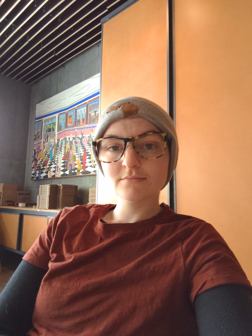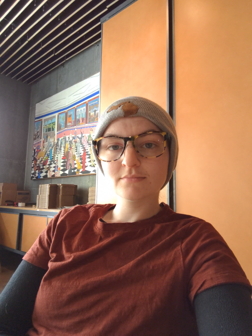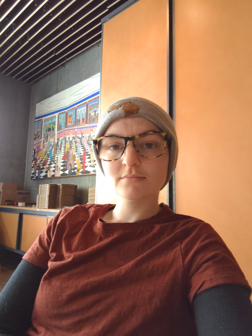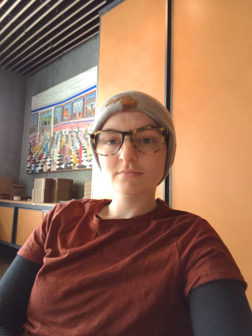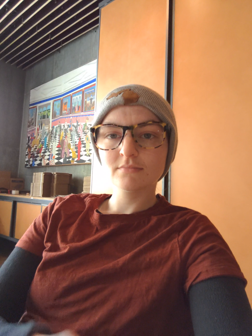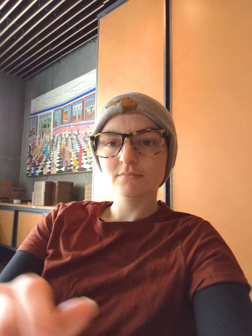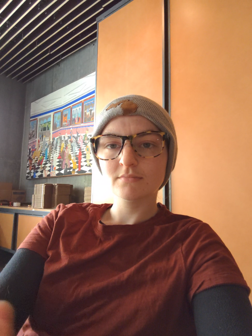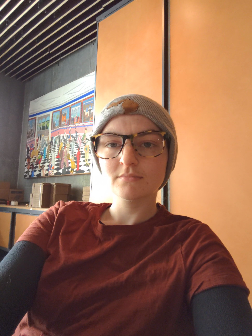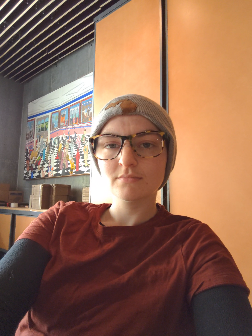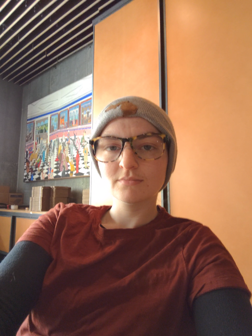giraffe